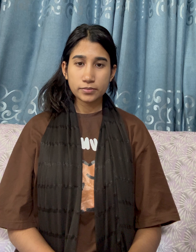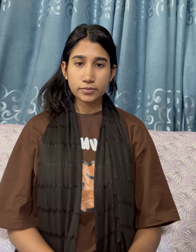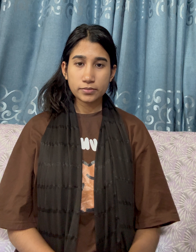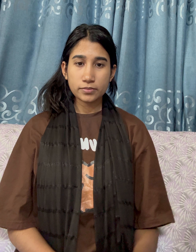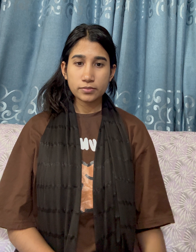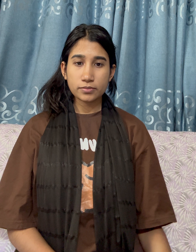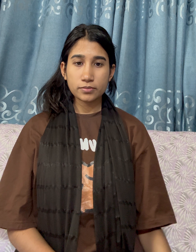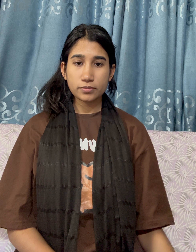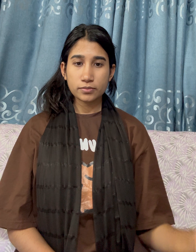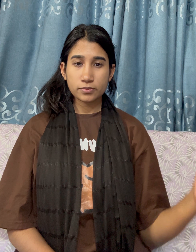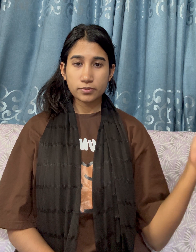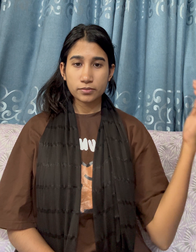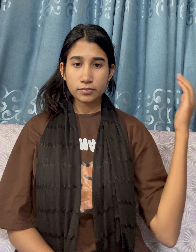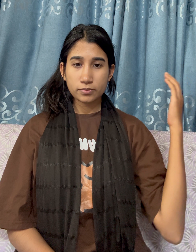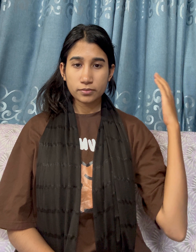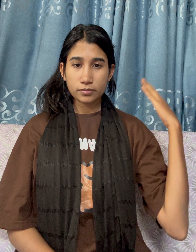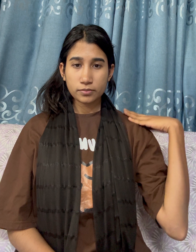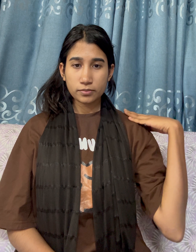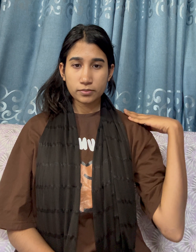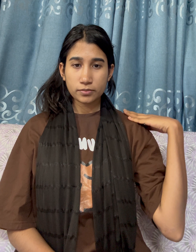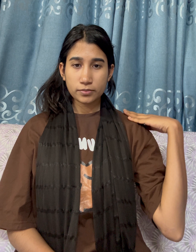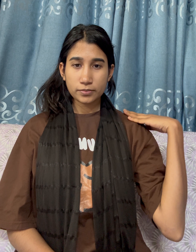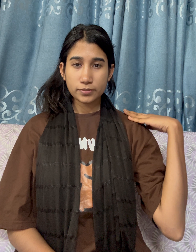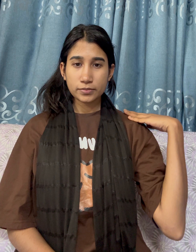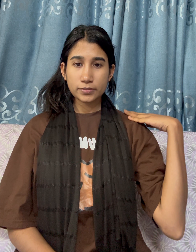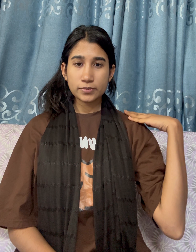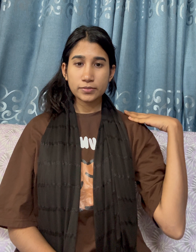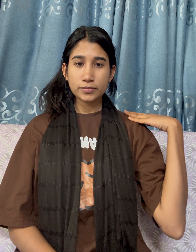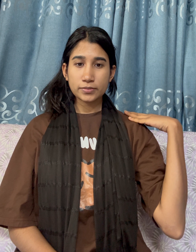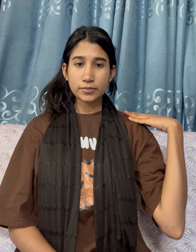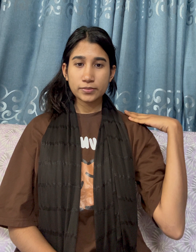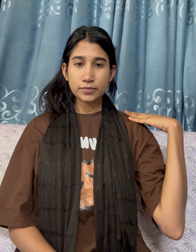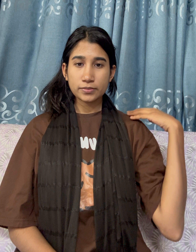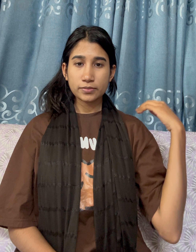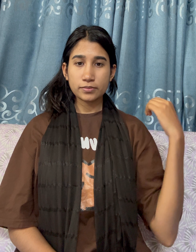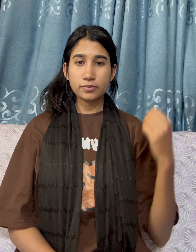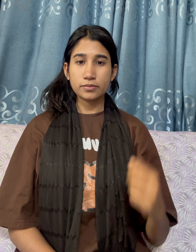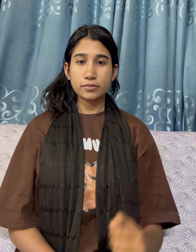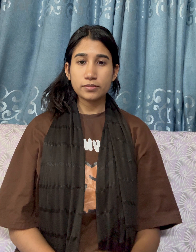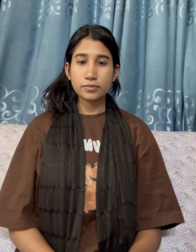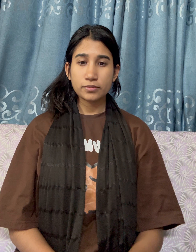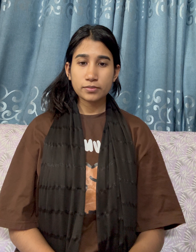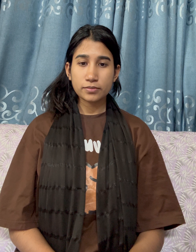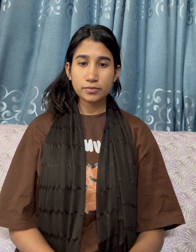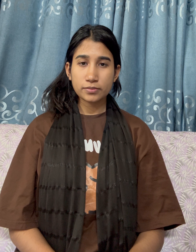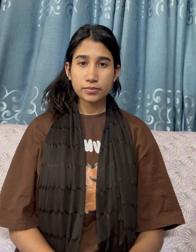কাঁধ